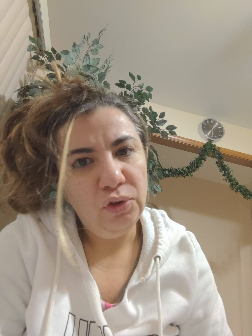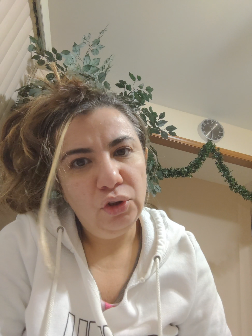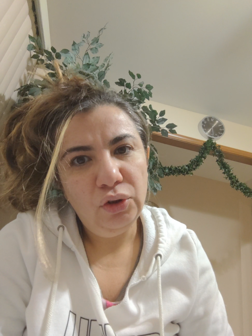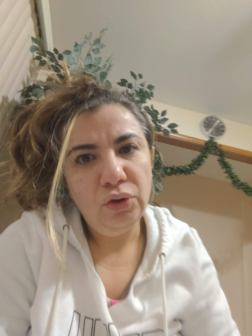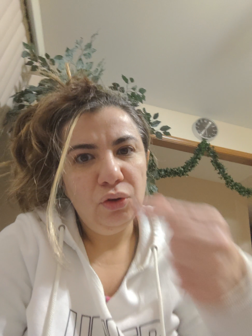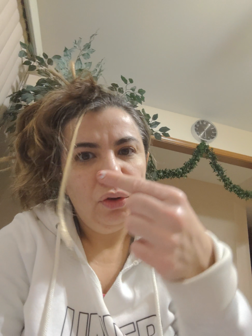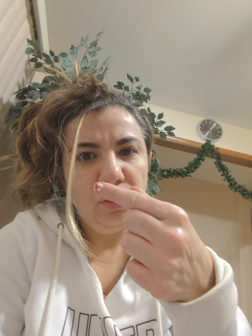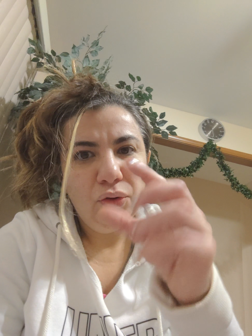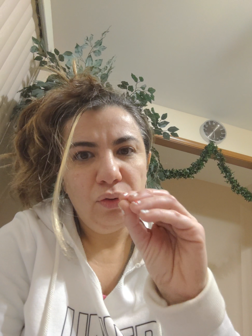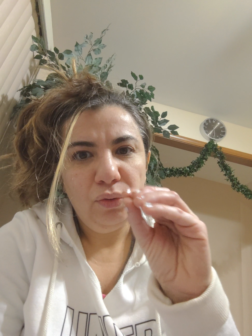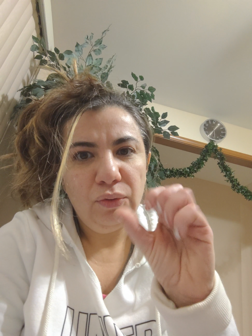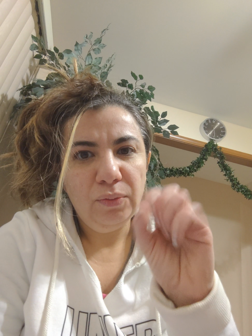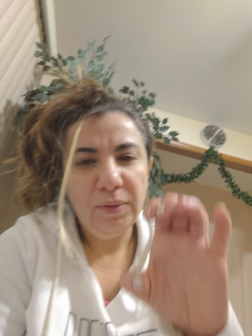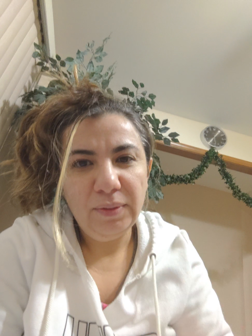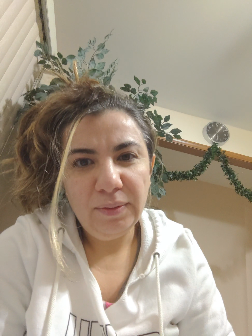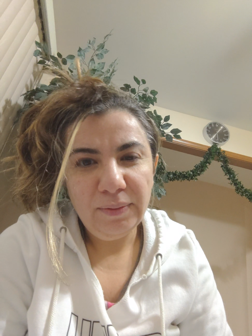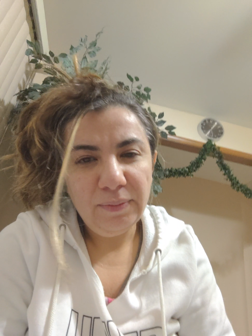goose